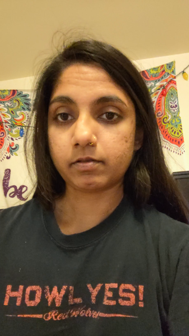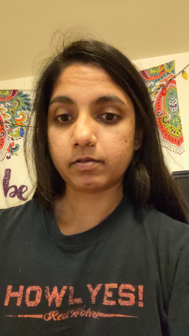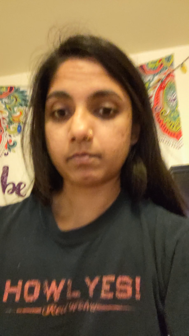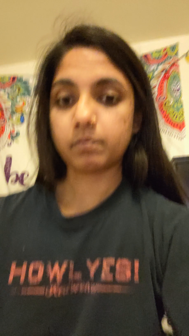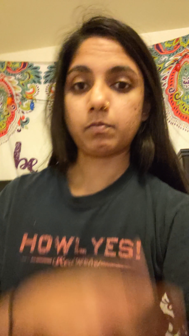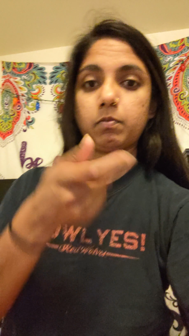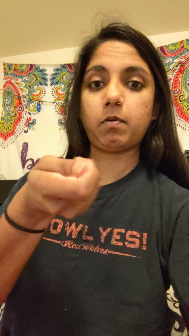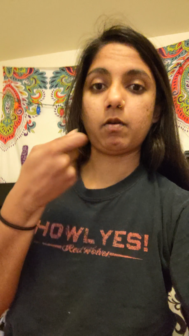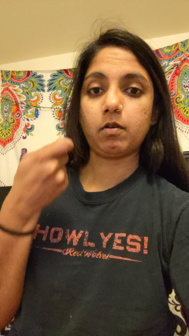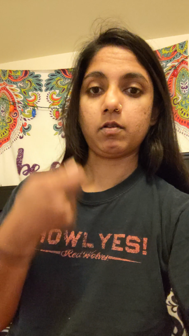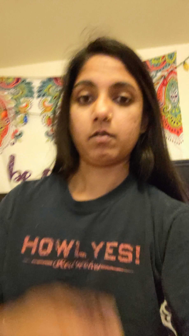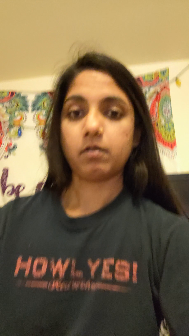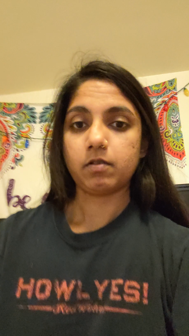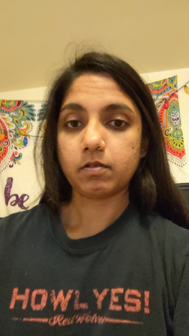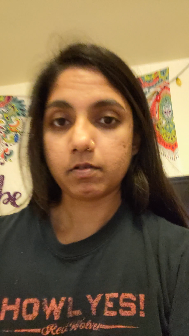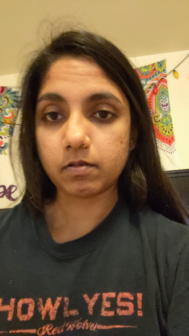pull